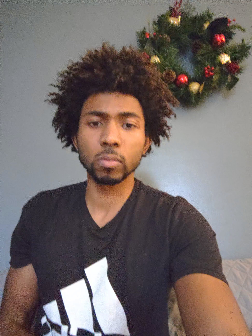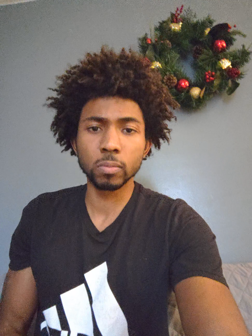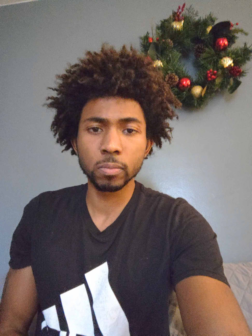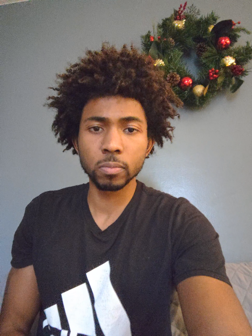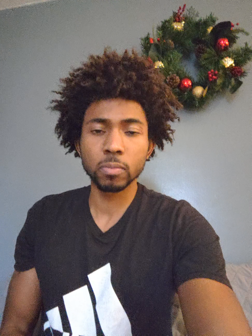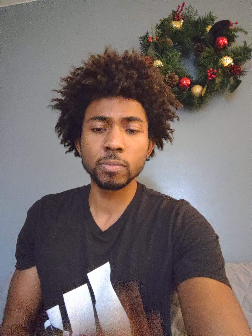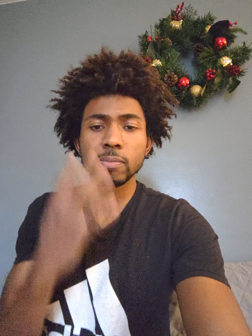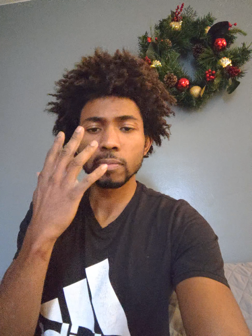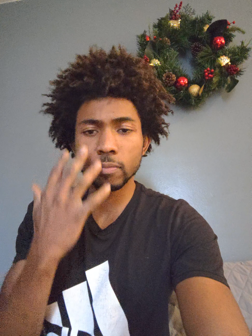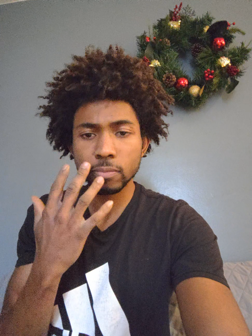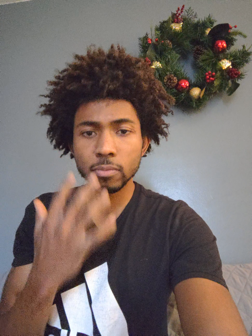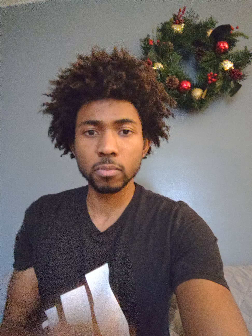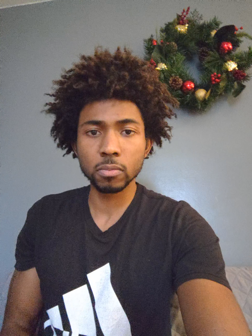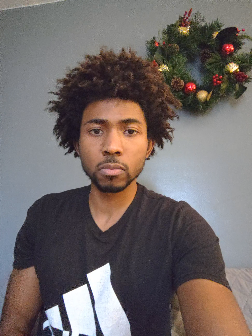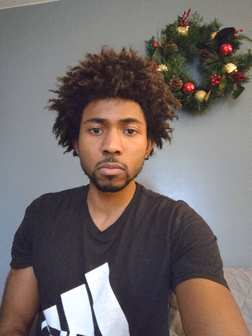sad